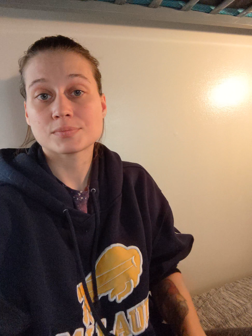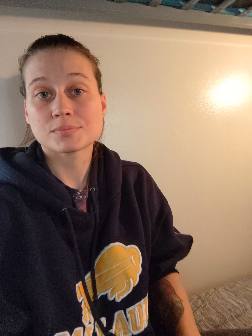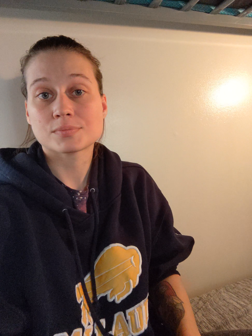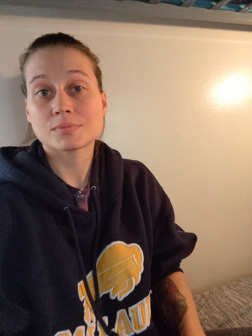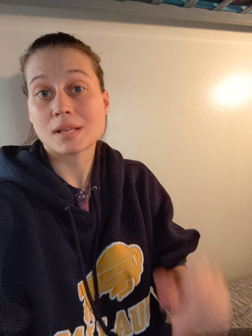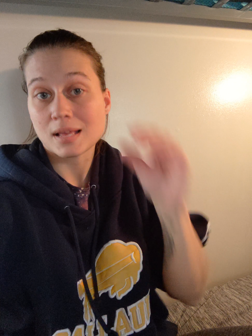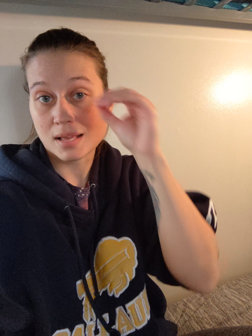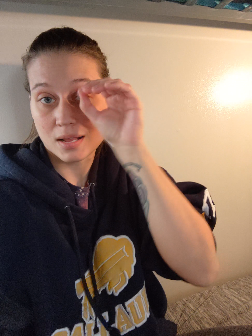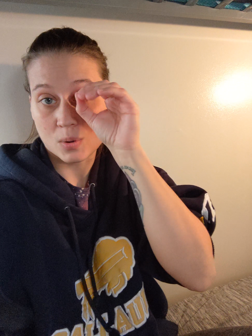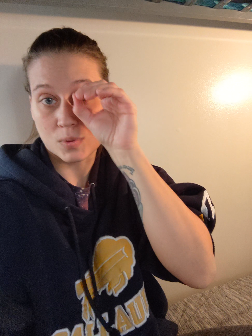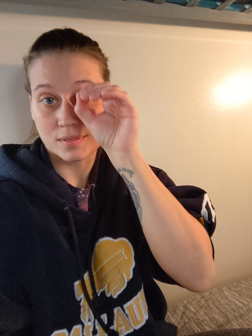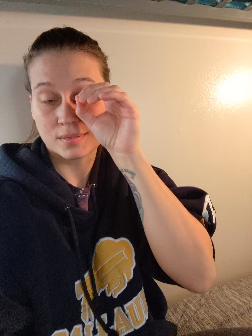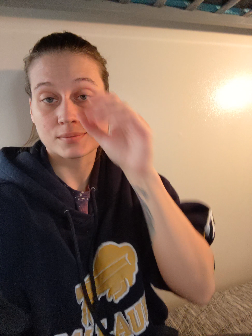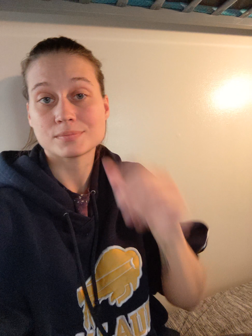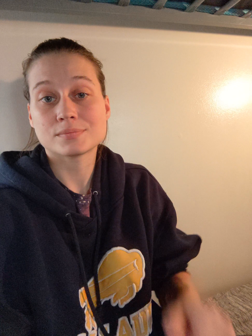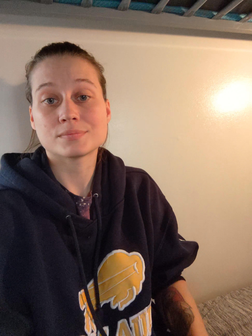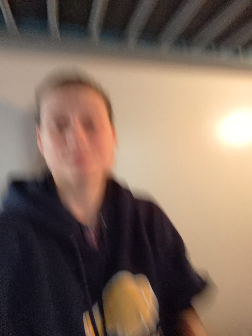owl